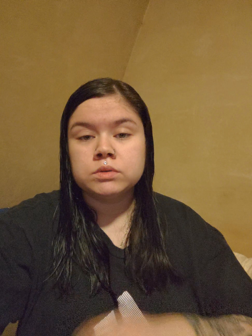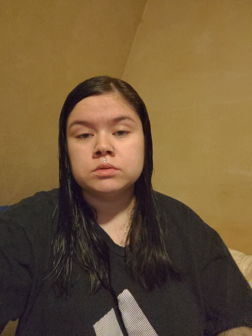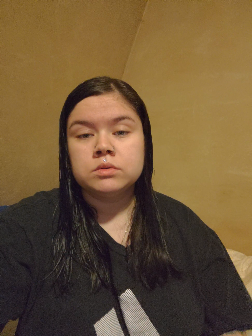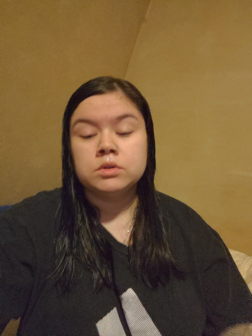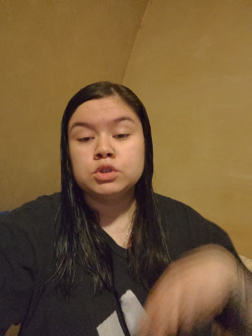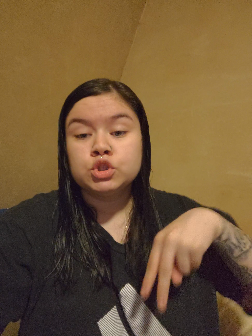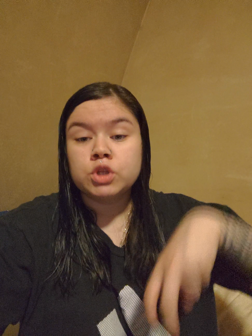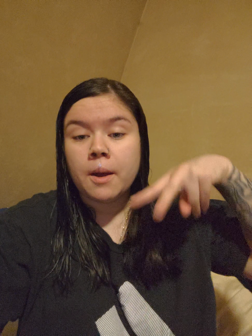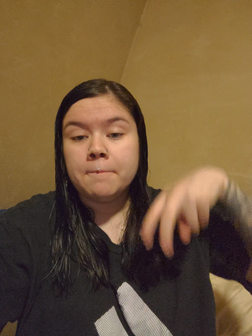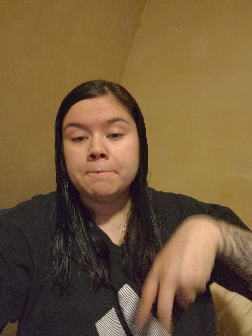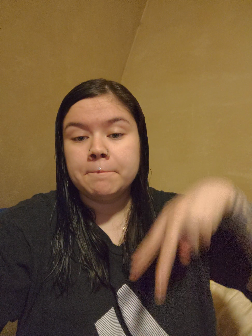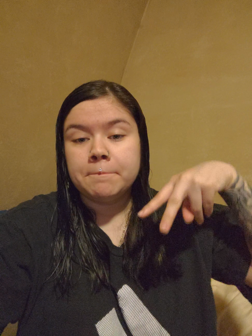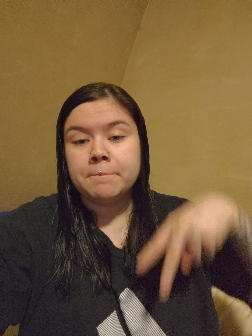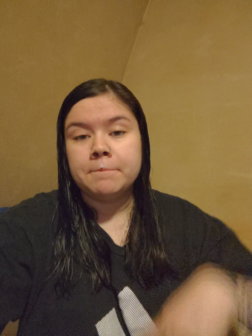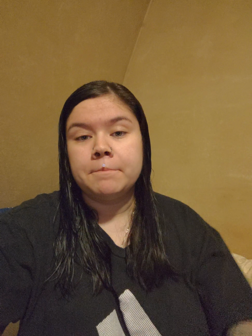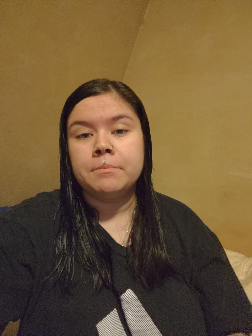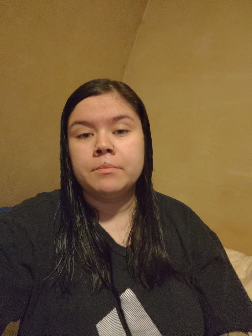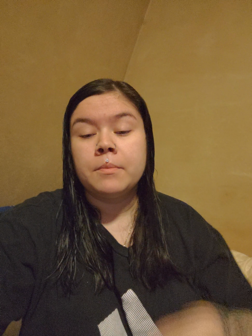jump